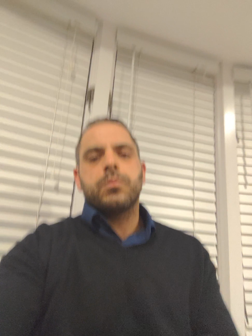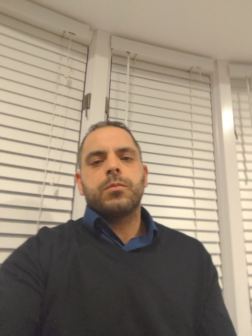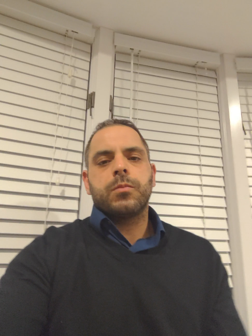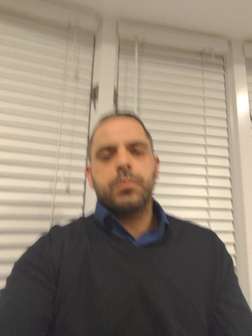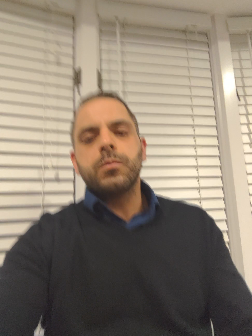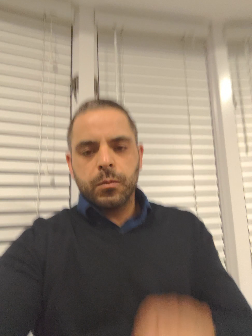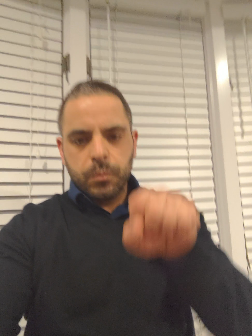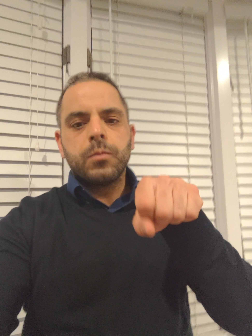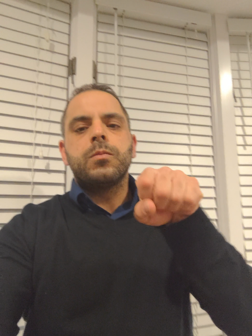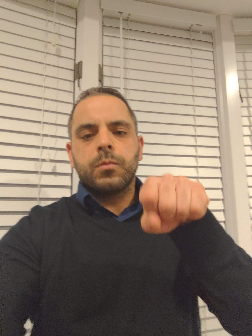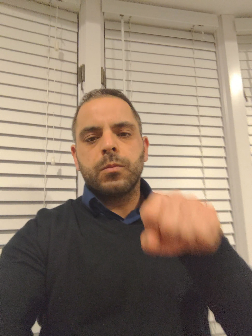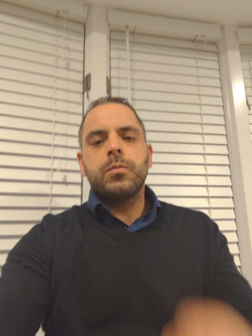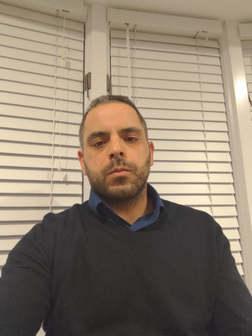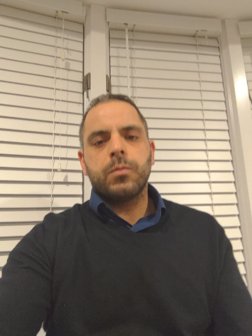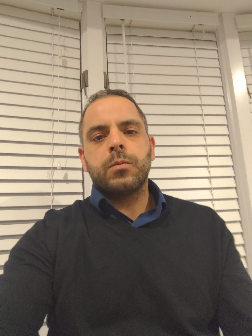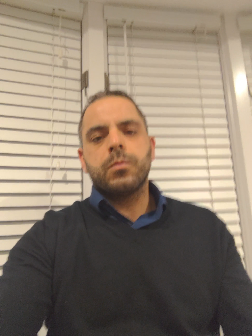yes